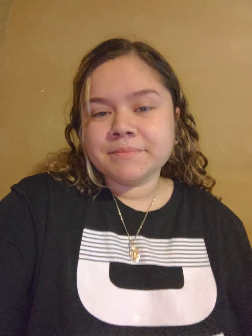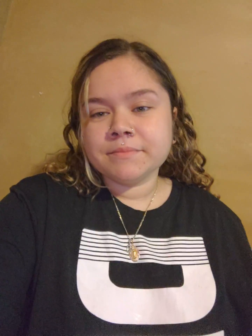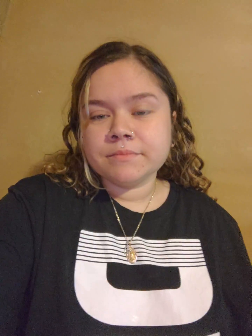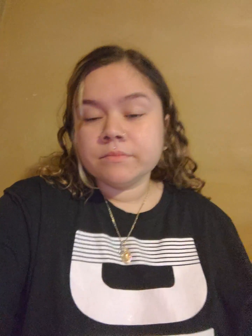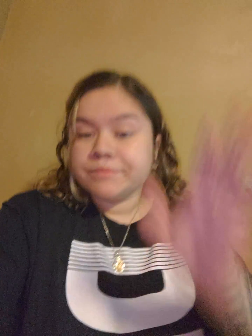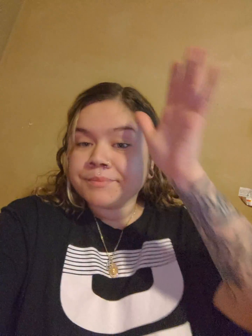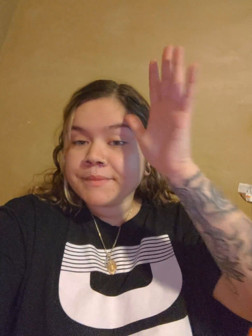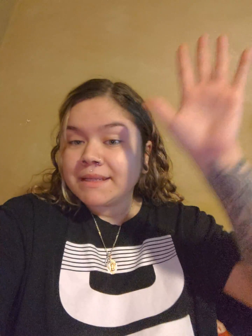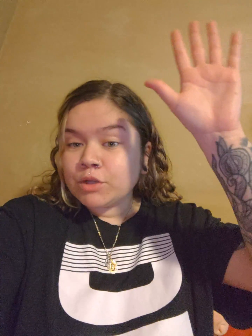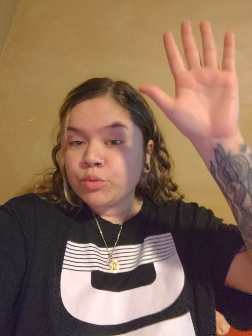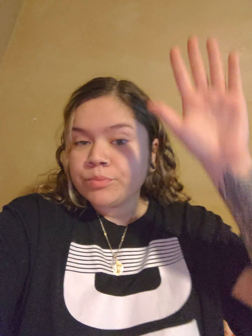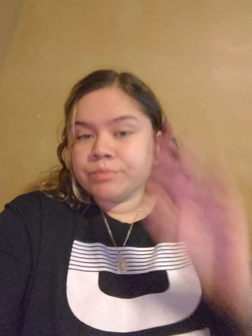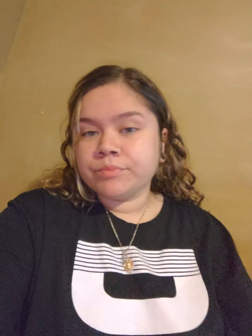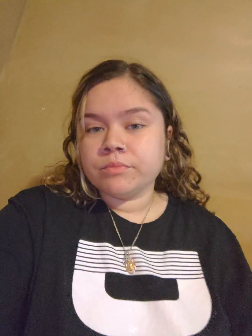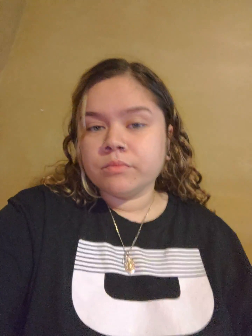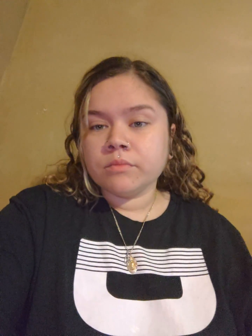deer